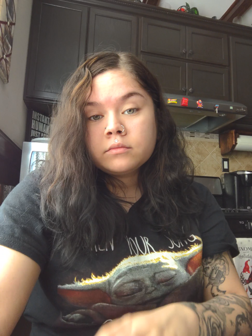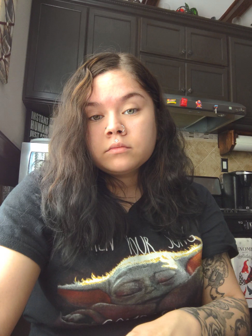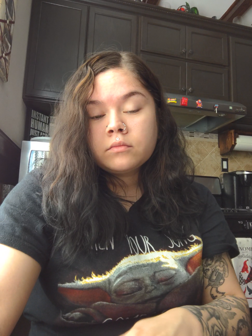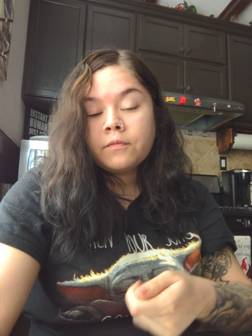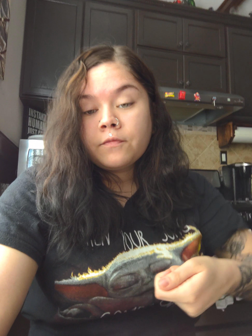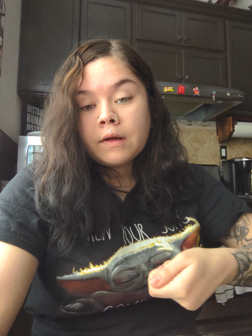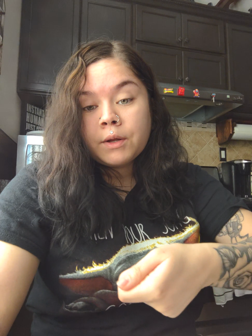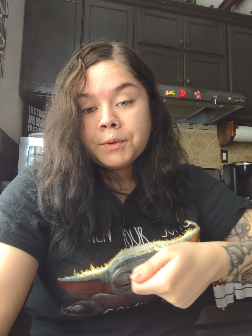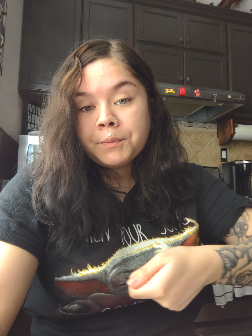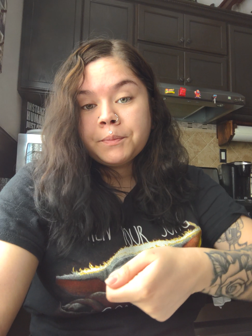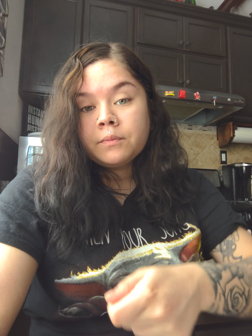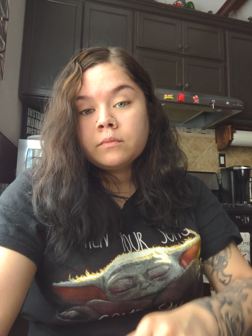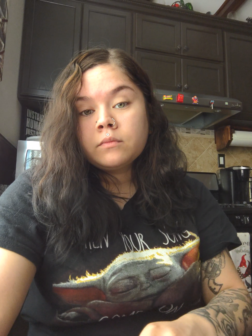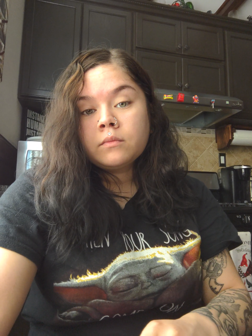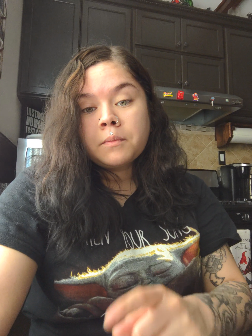vacuum